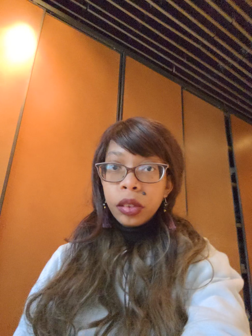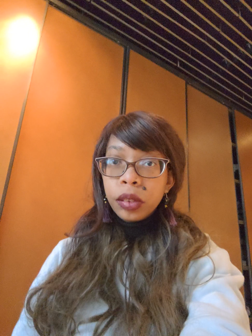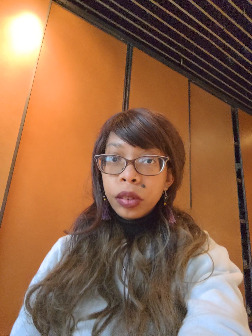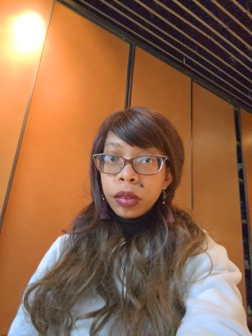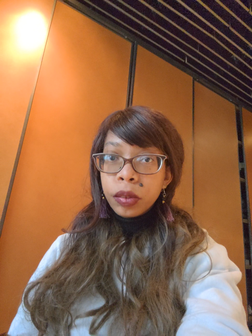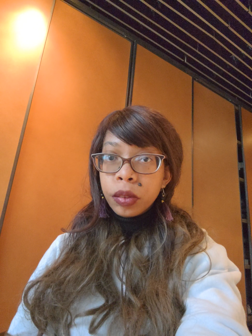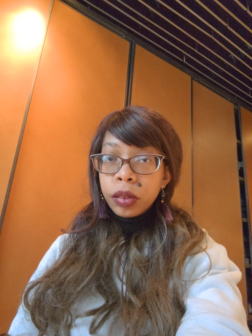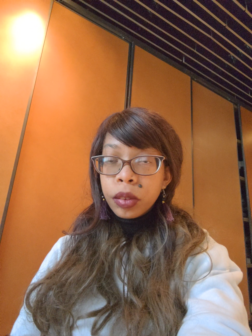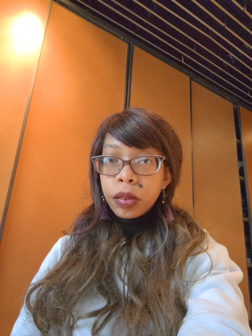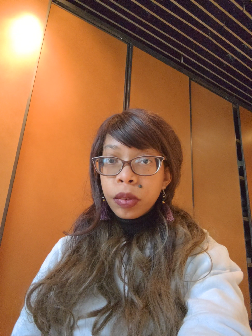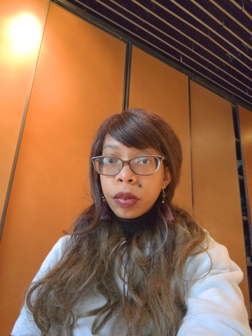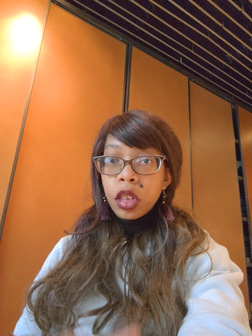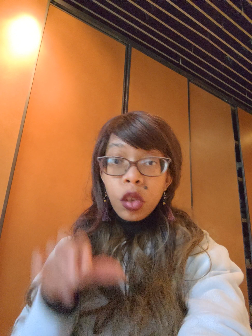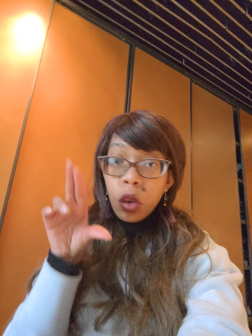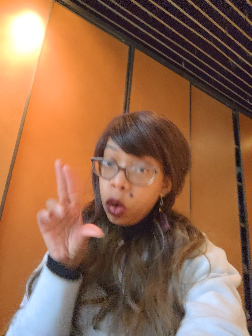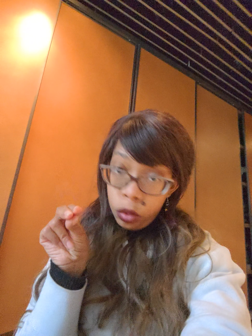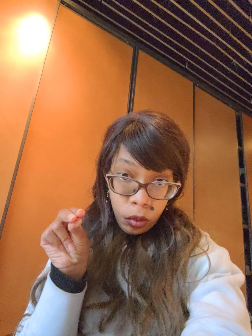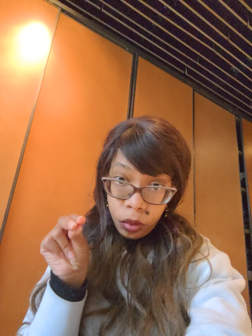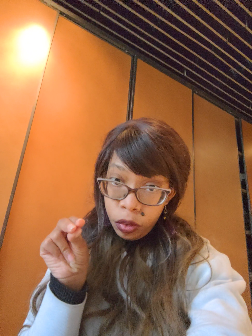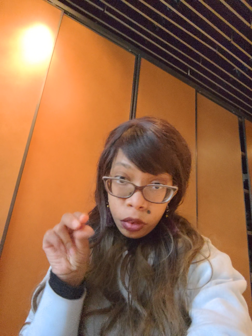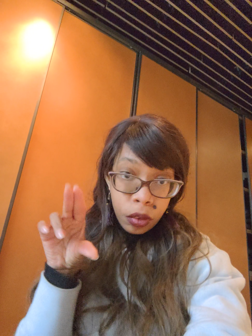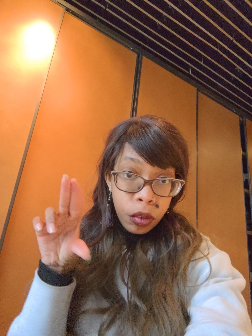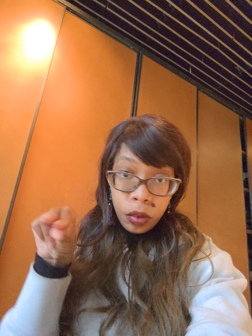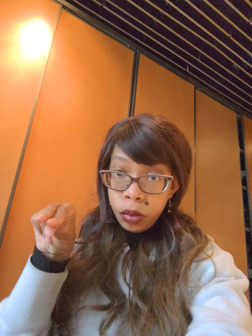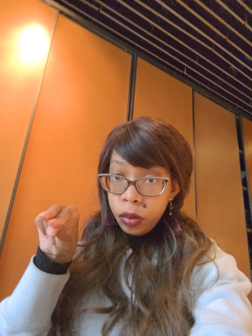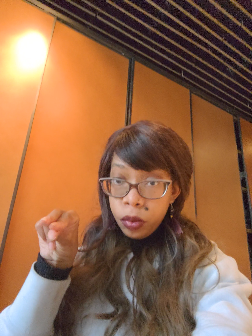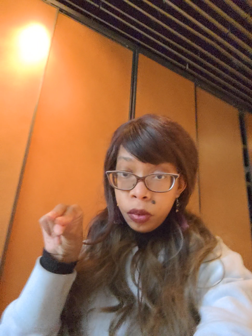no